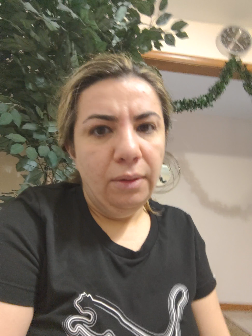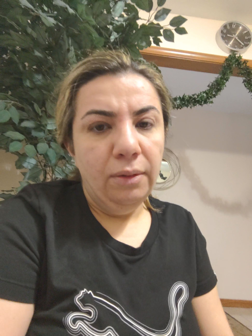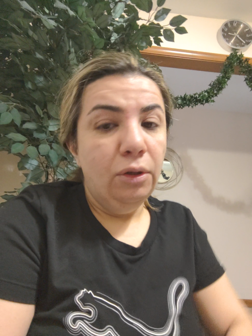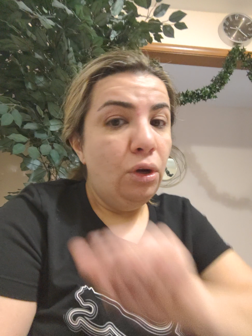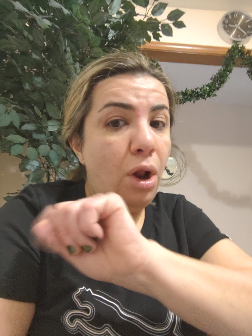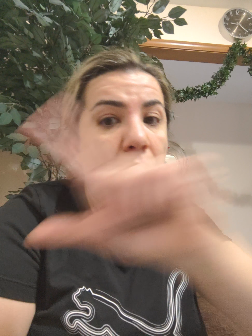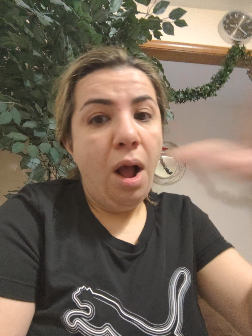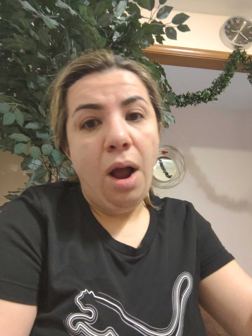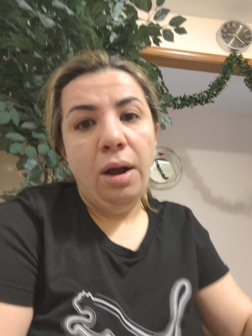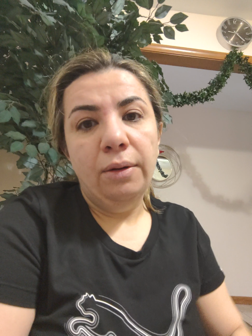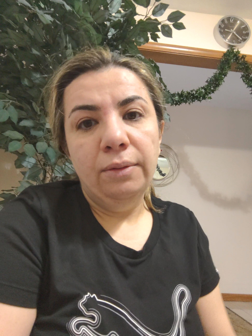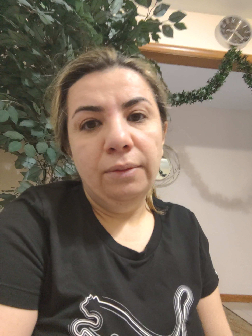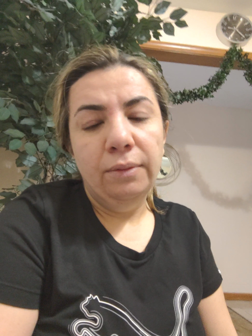all